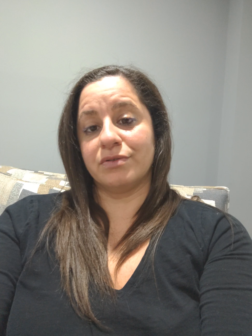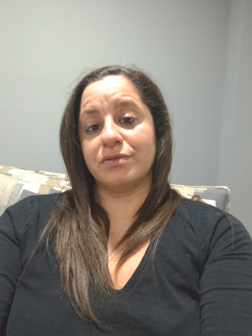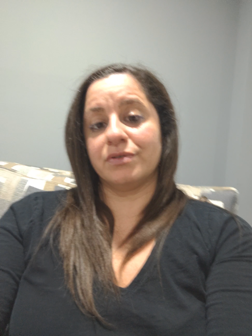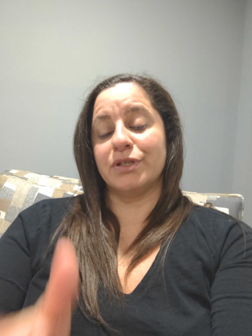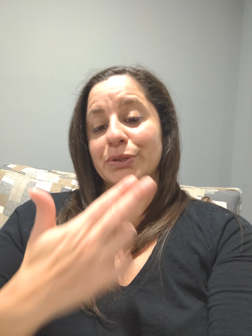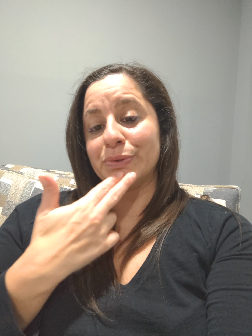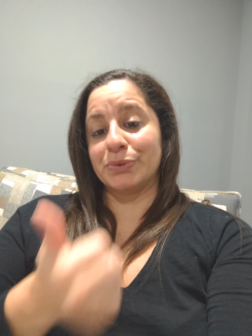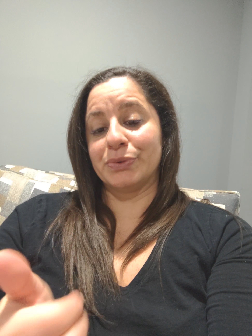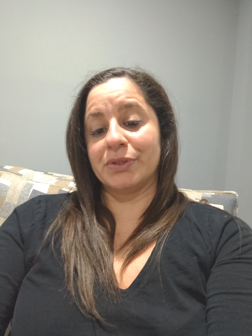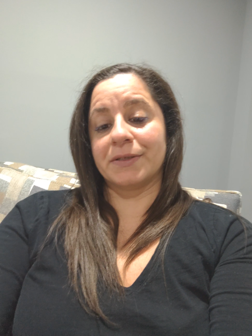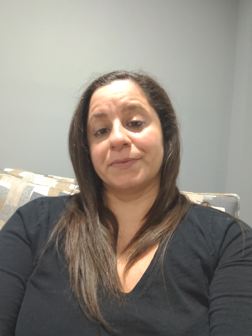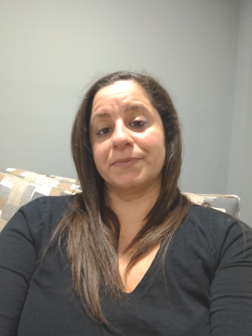cute